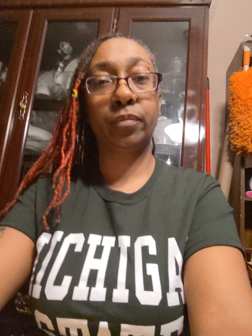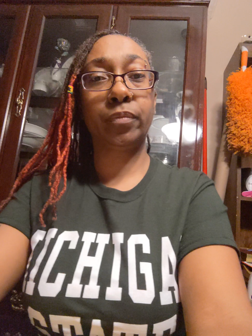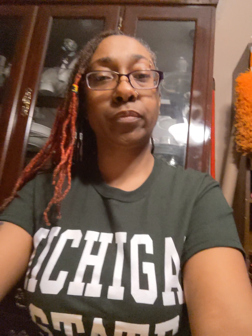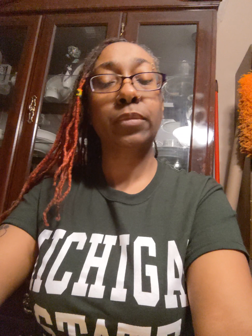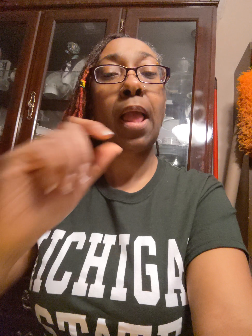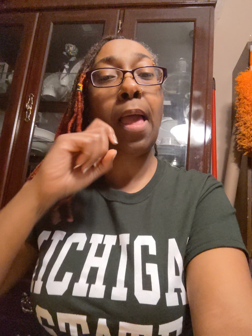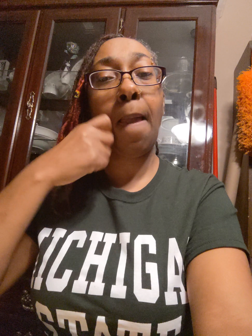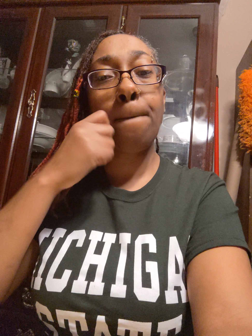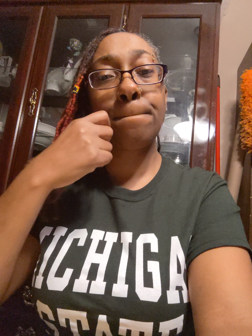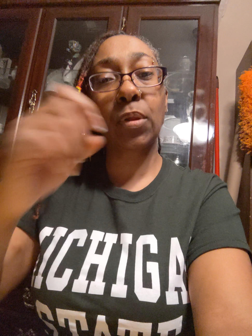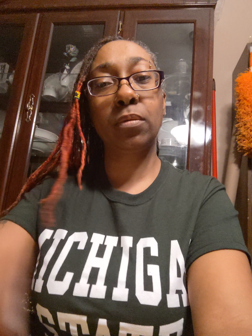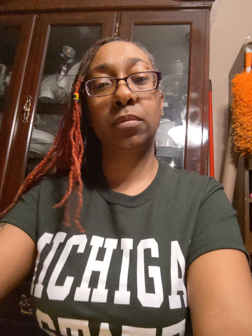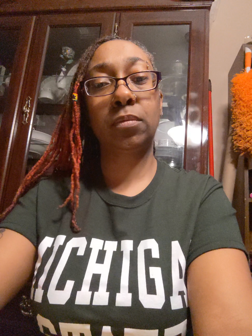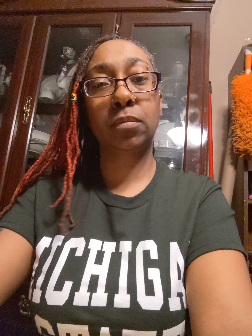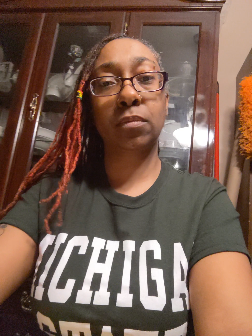apple